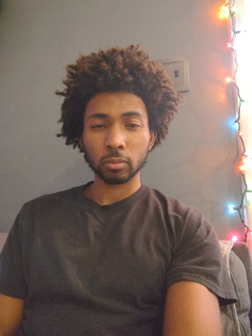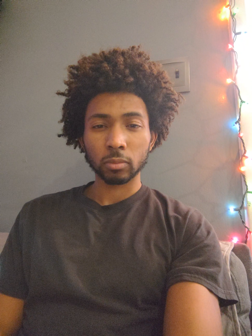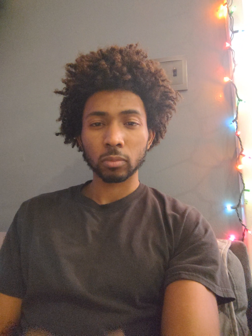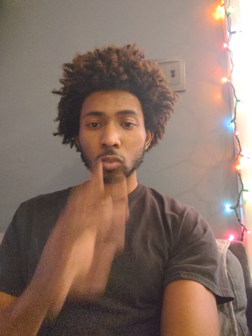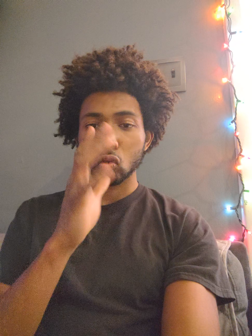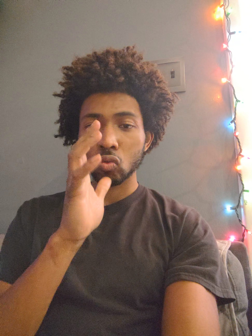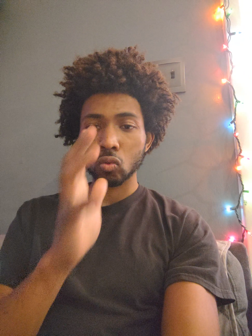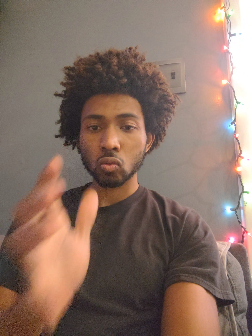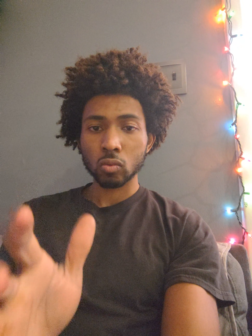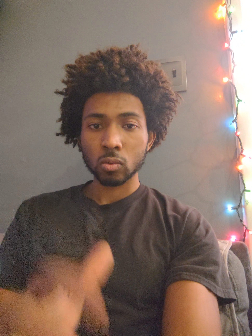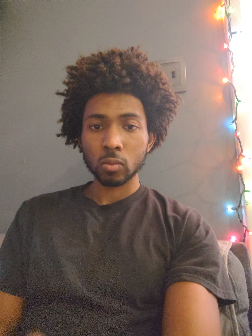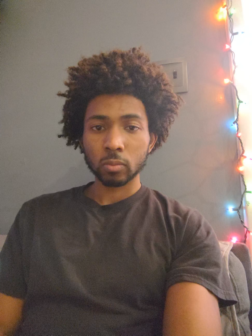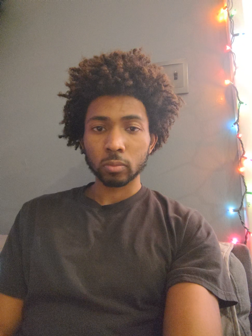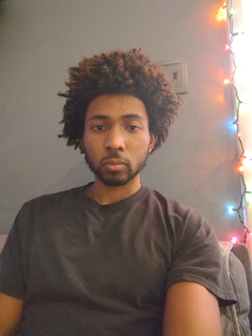grandma